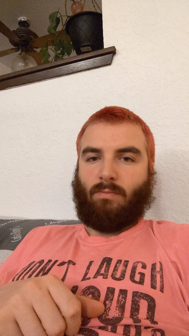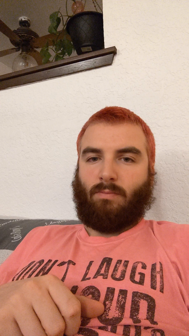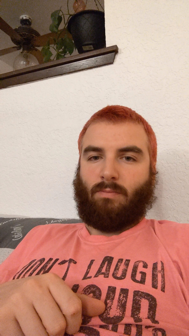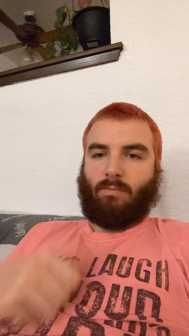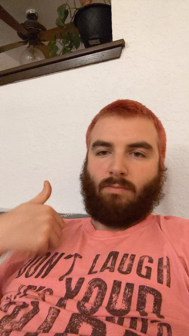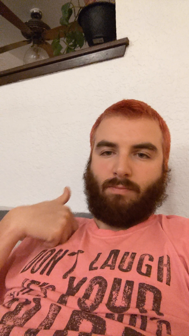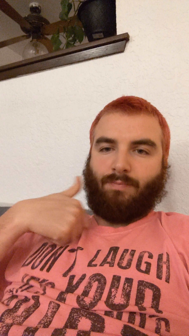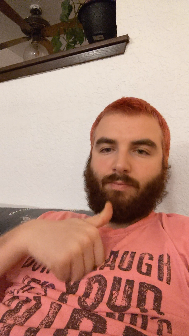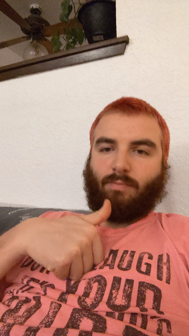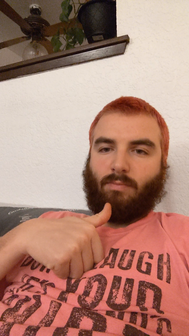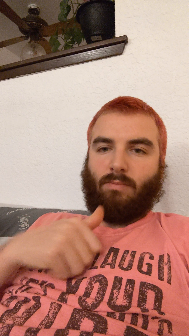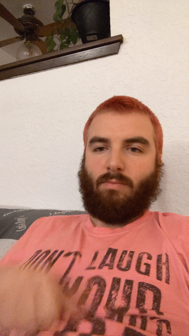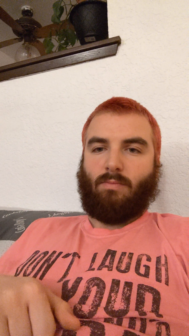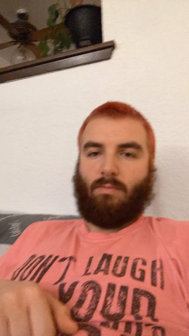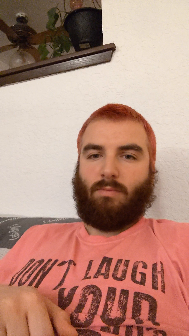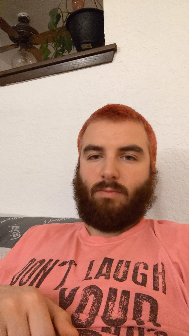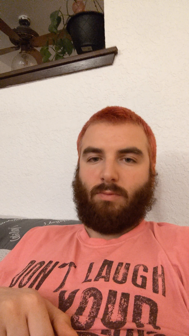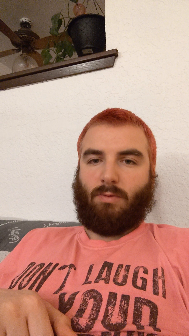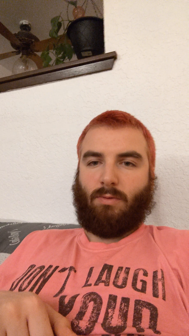coats